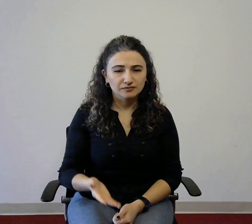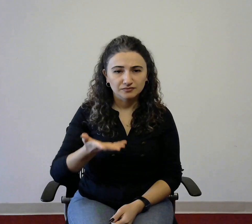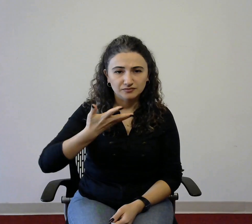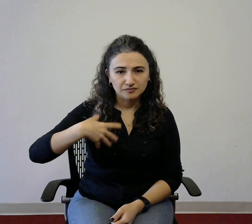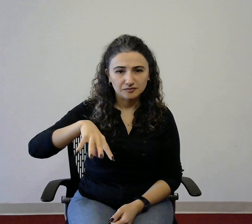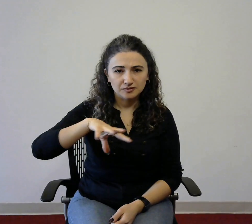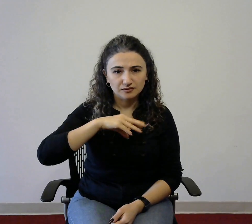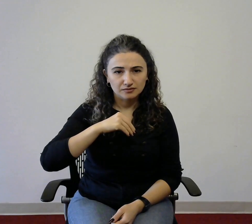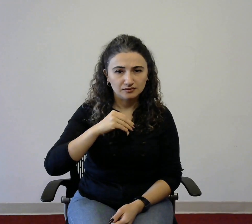hamı